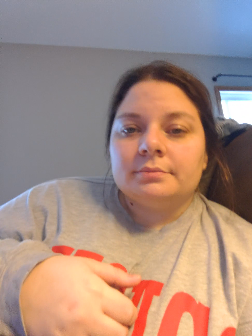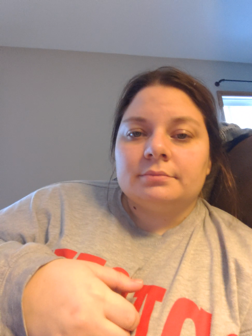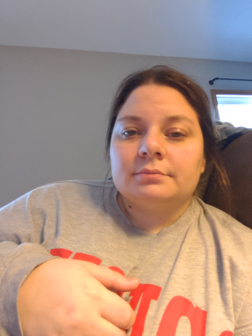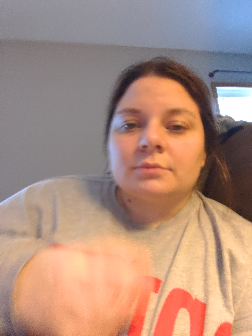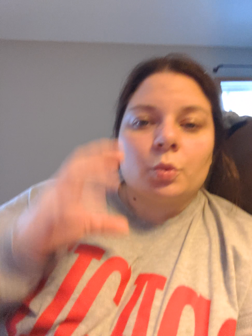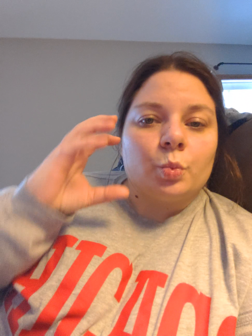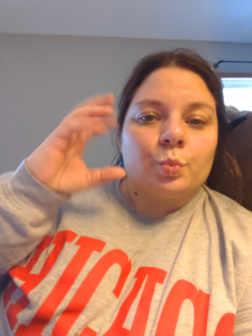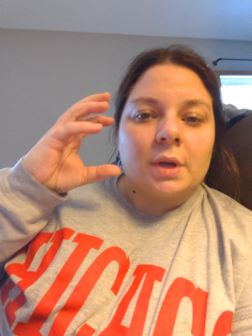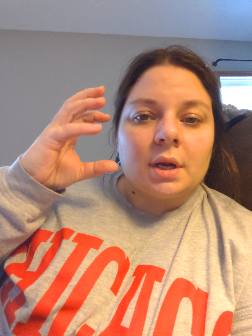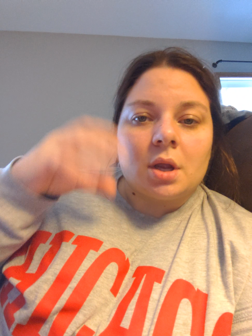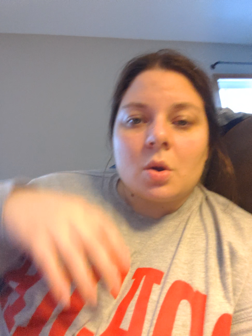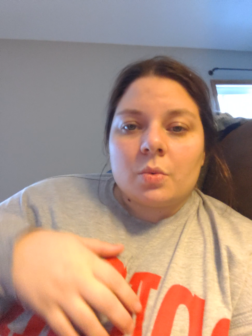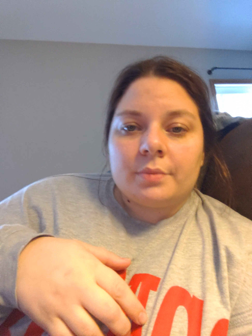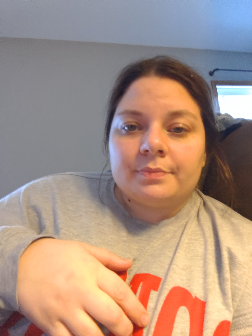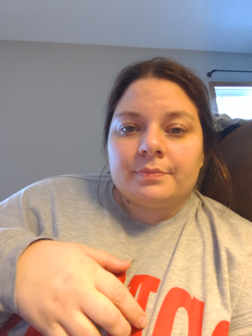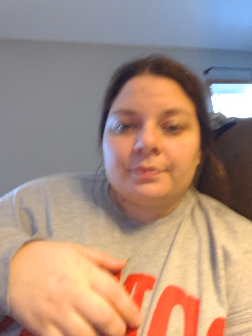radio